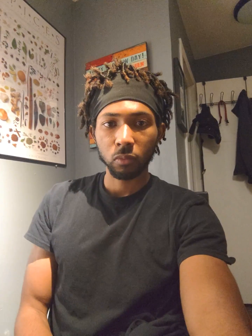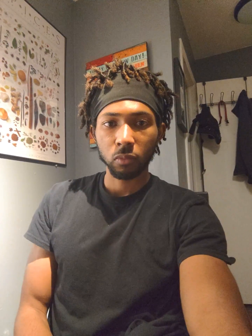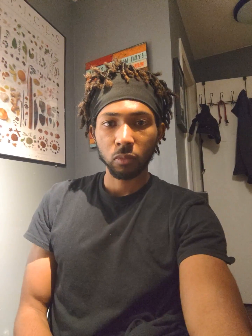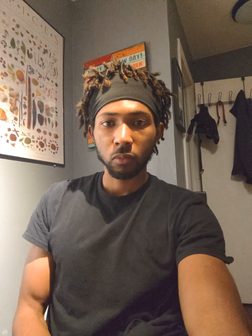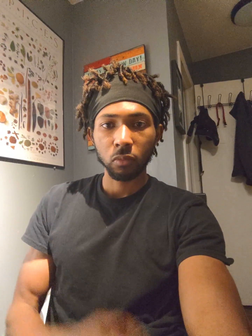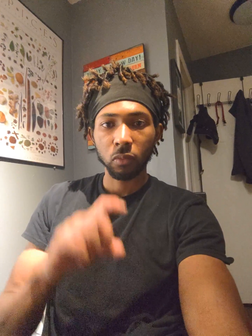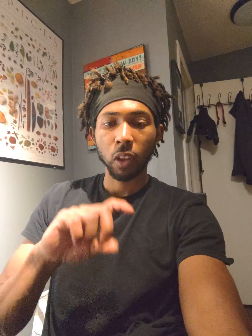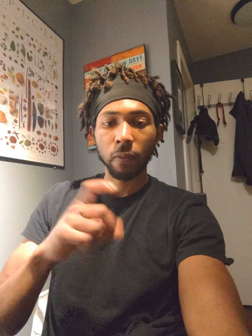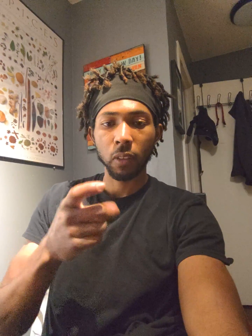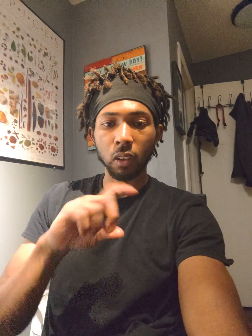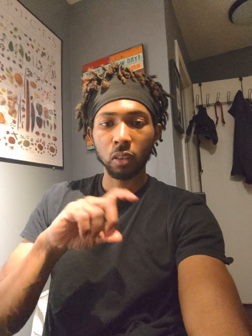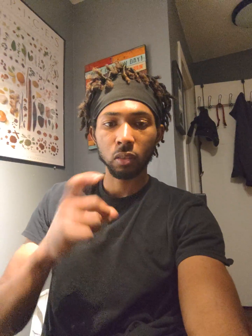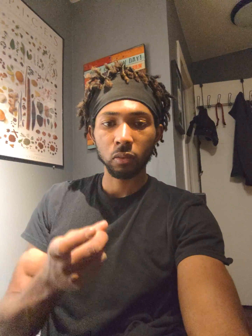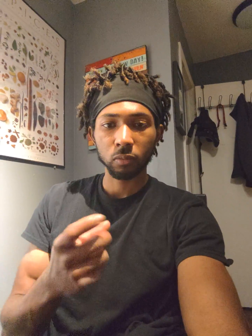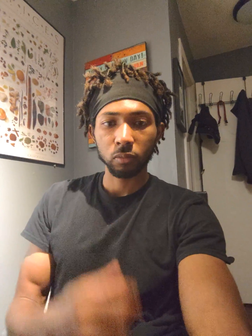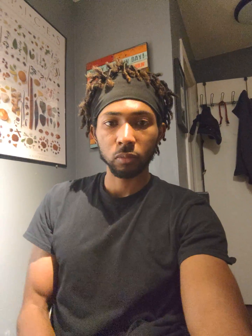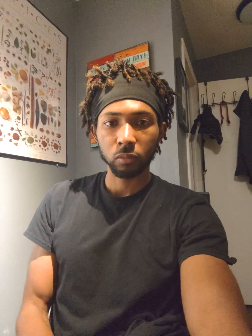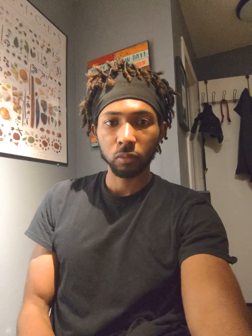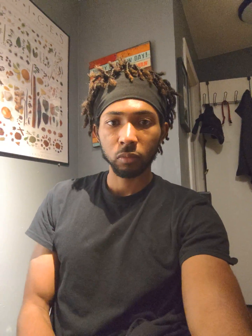friend